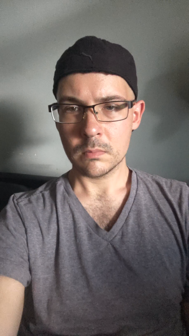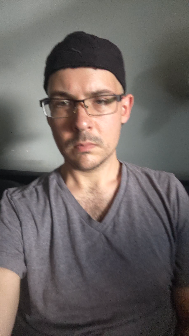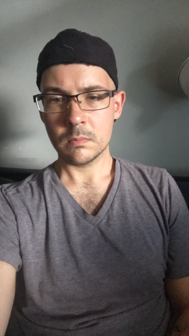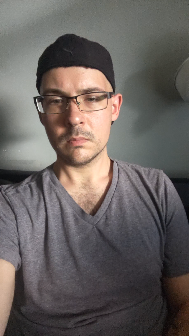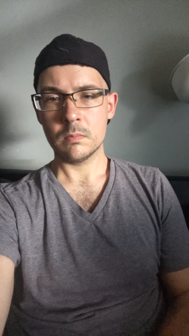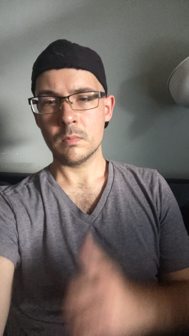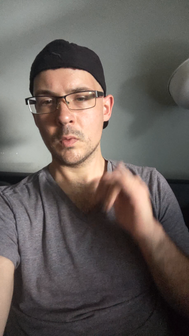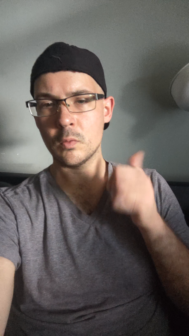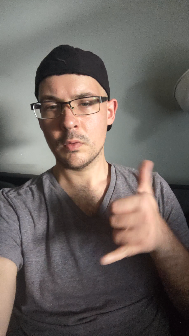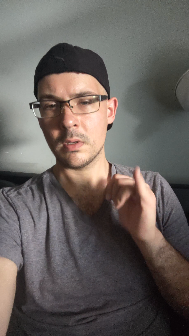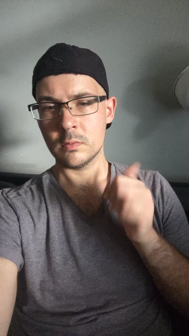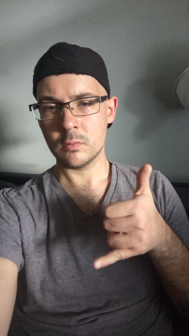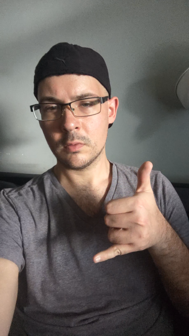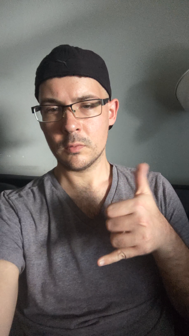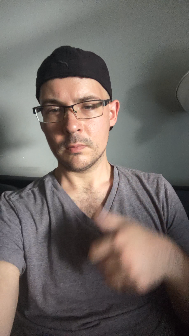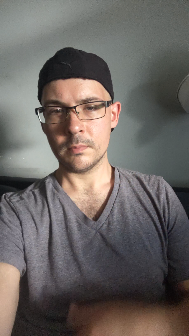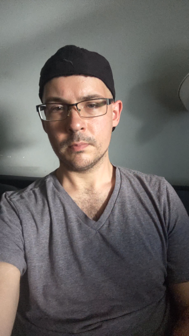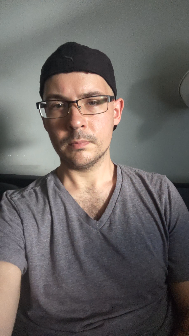rocking chair